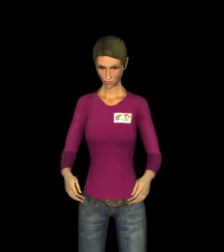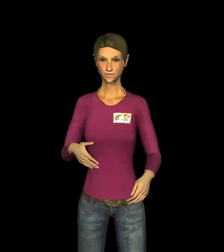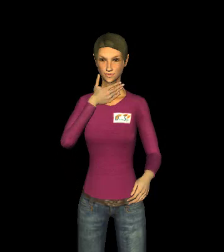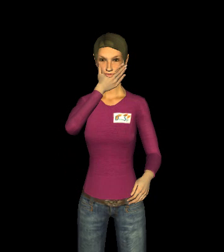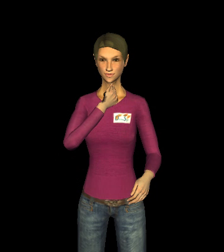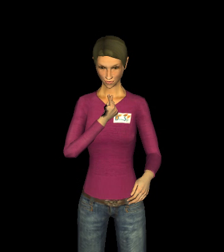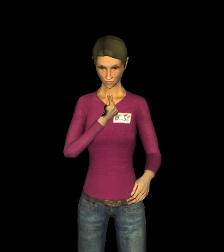جميل